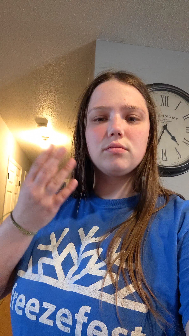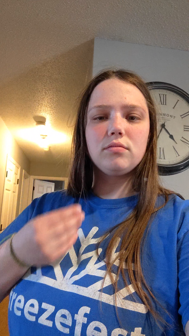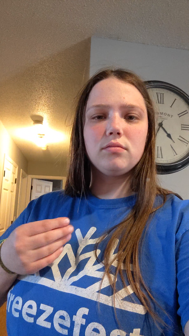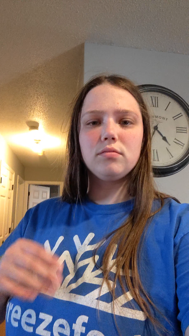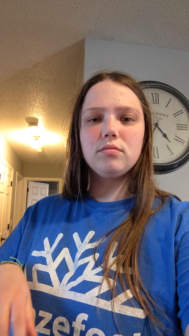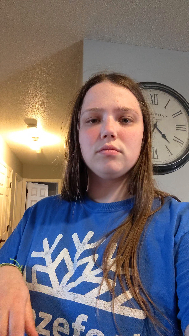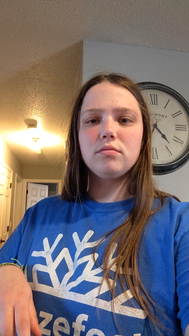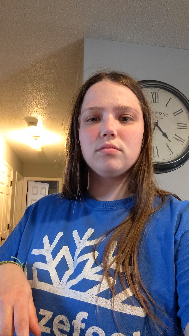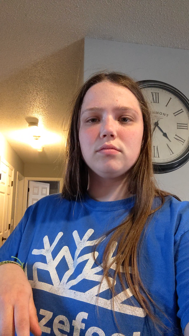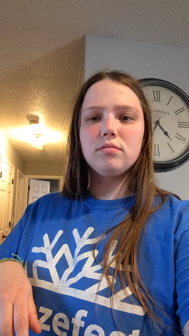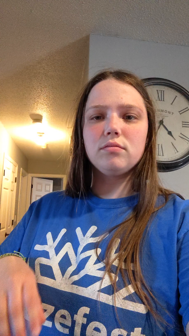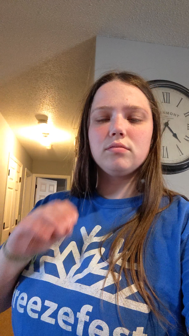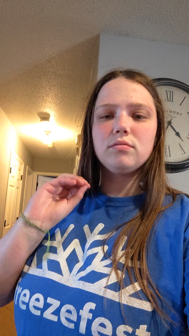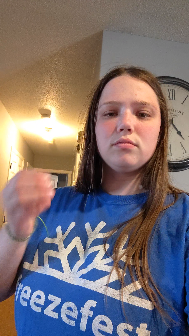none